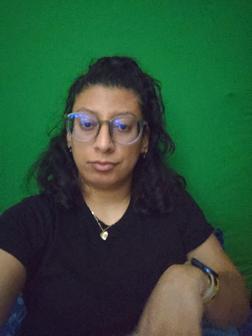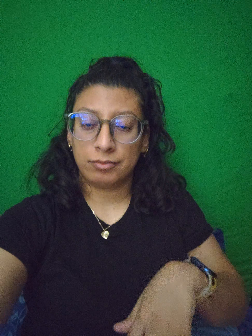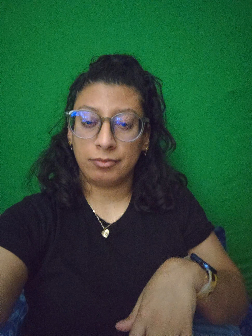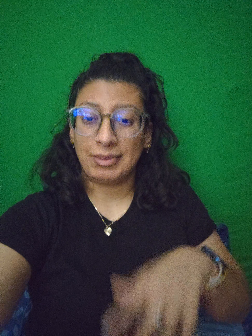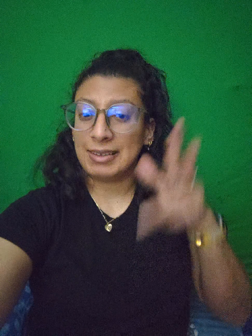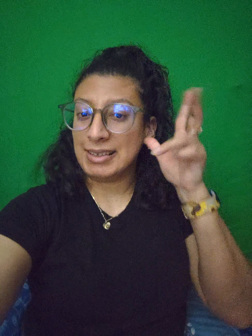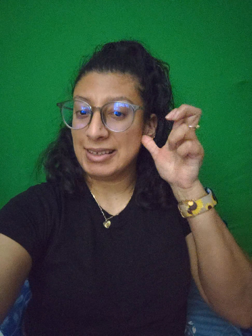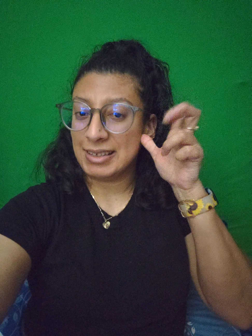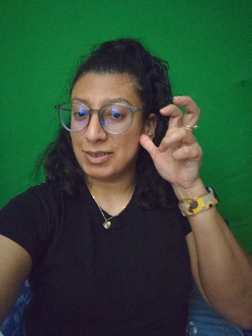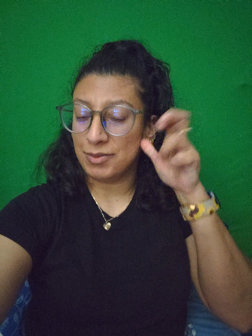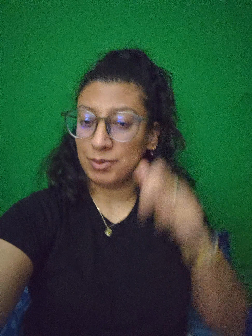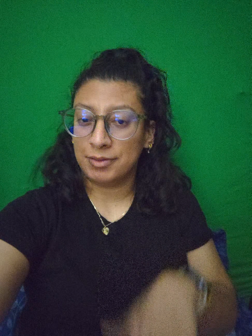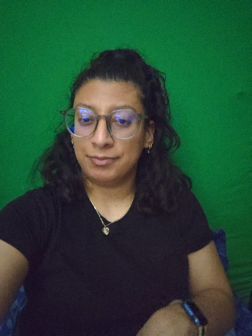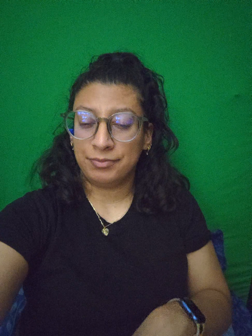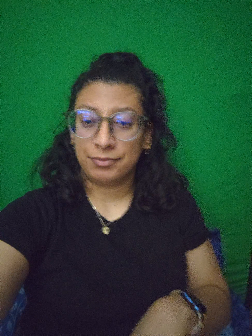hear